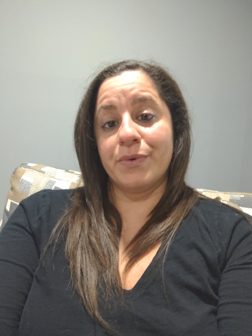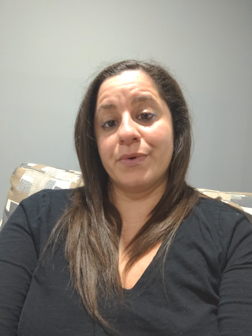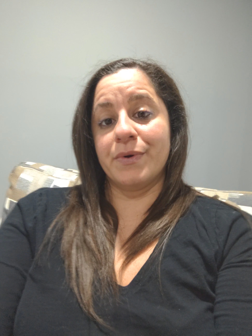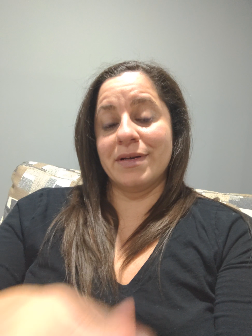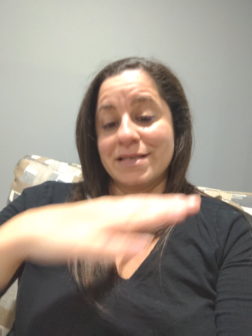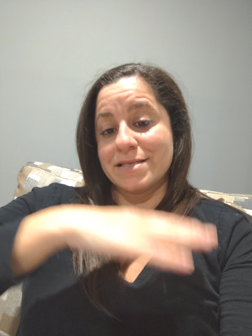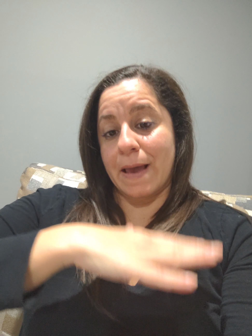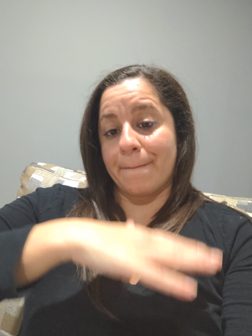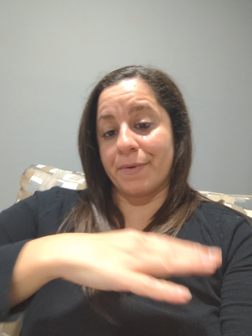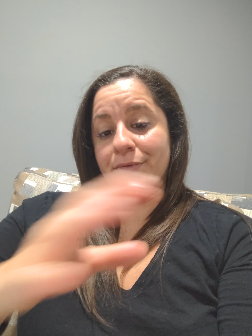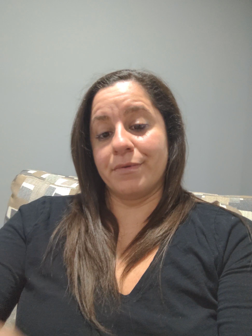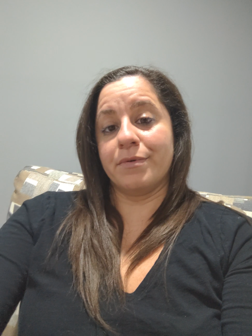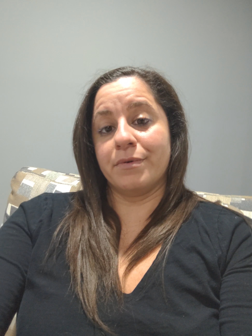table